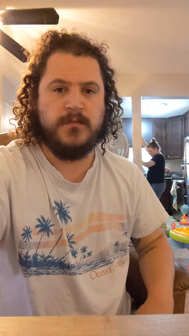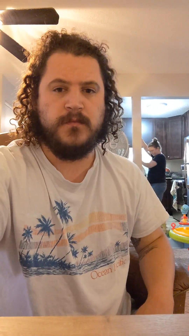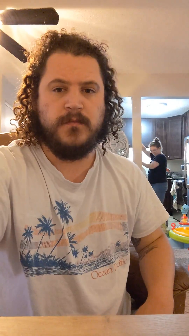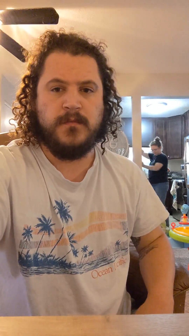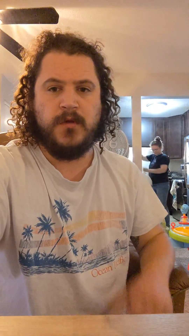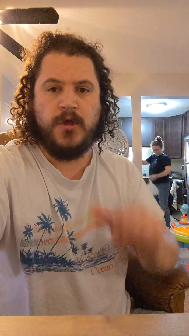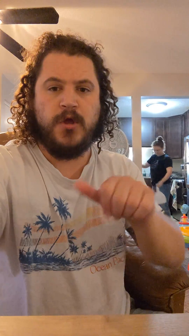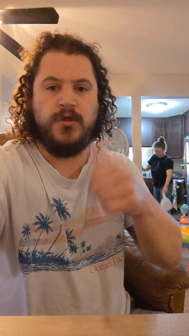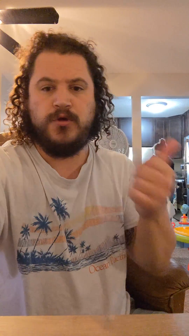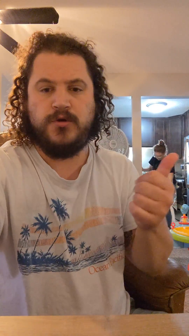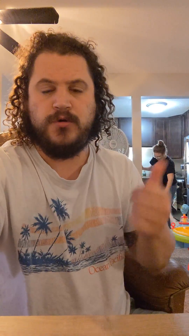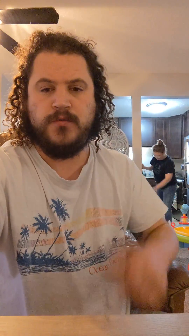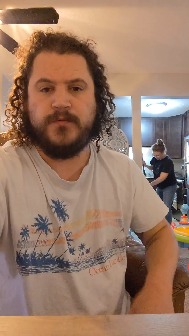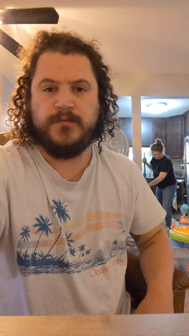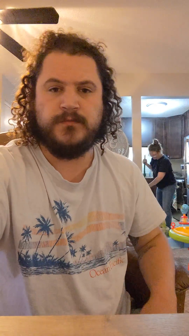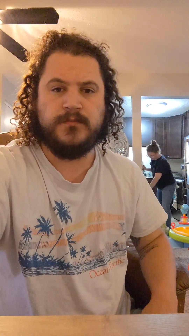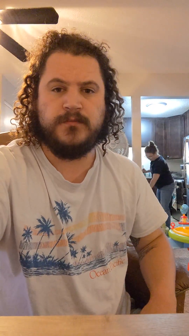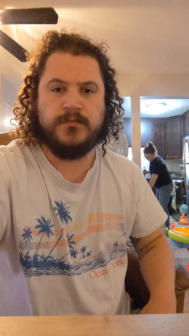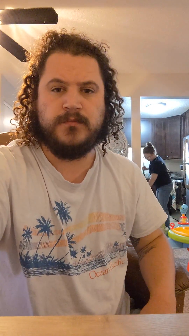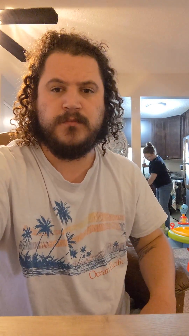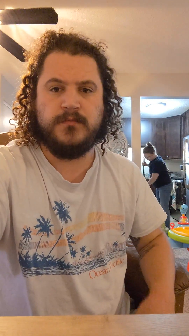other